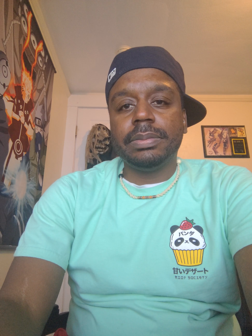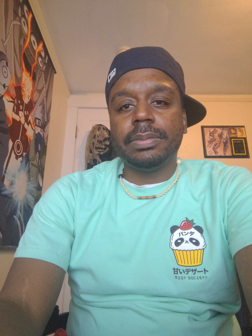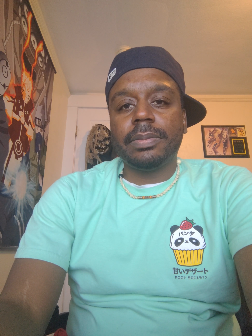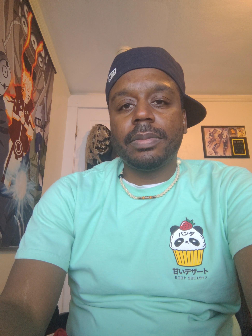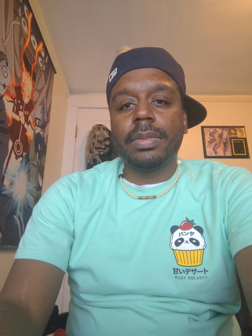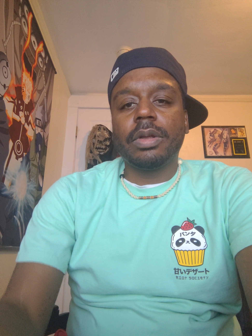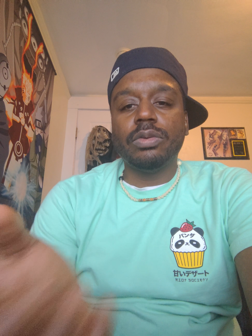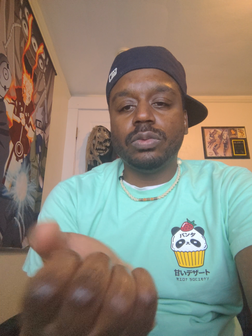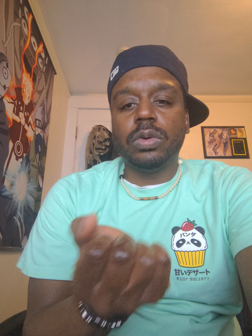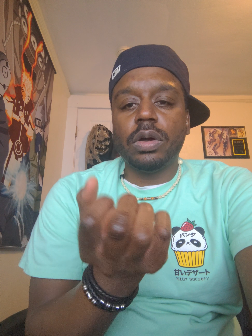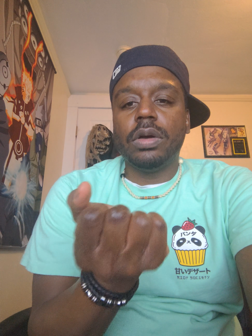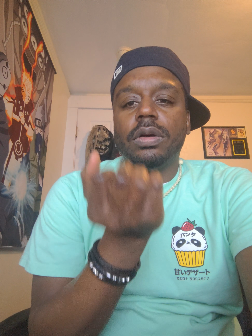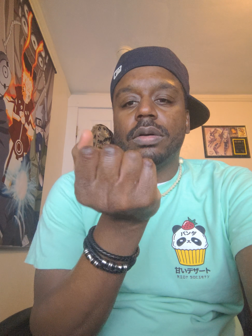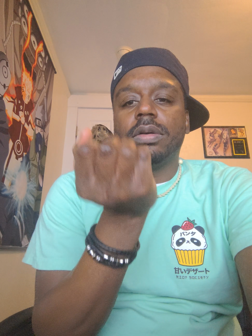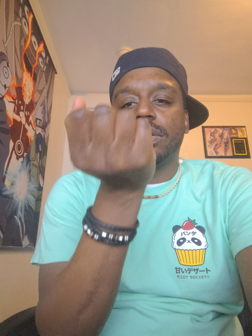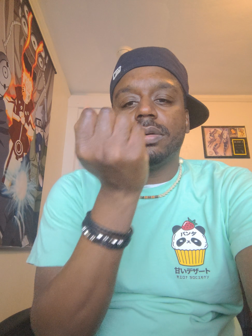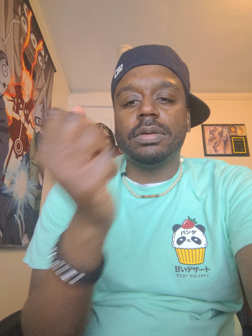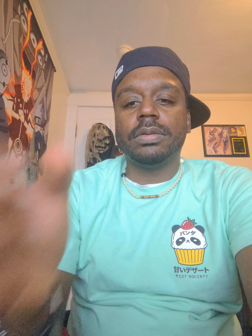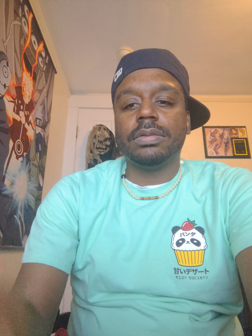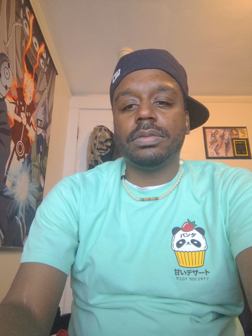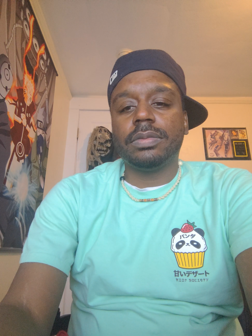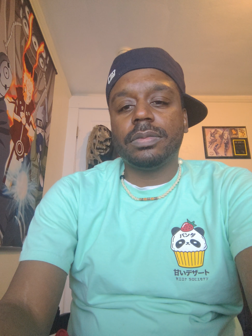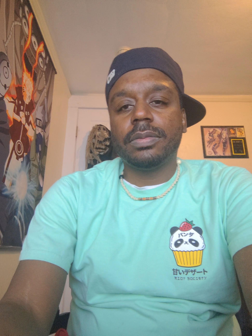drawer